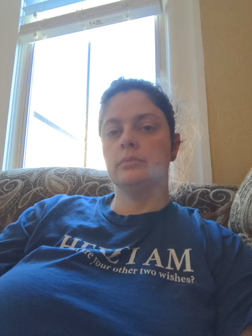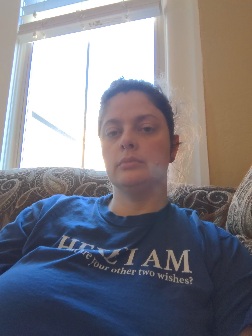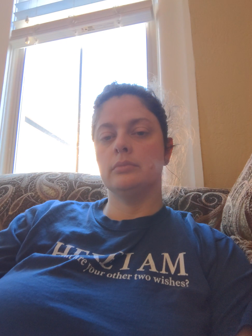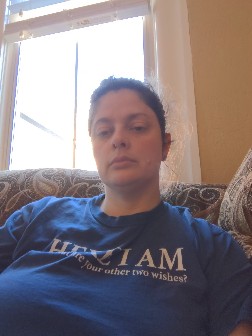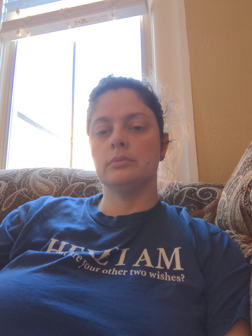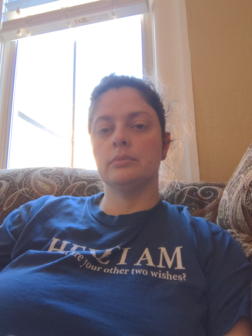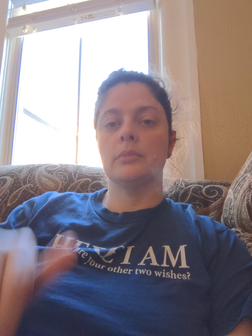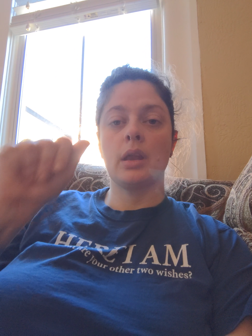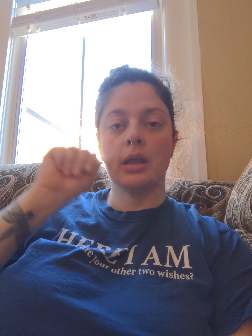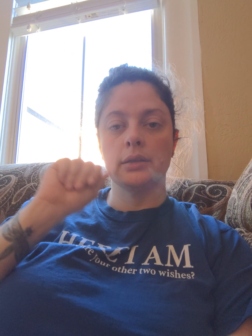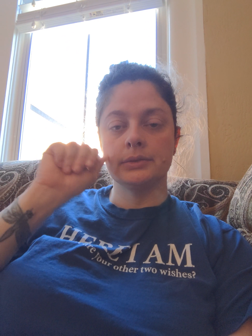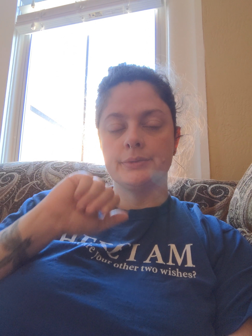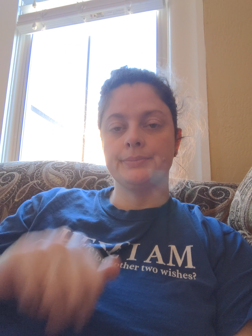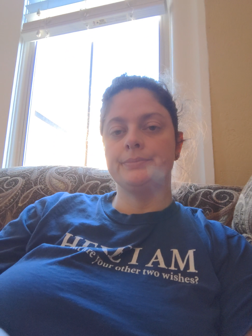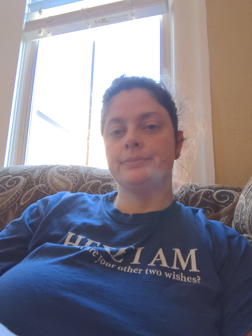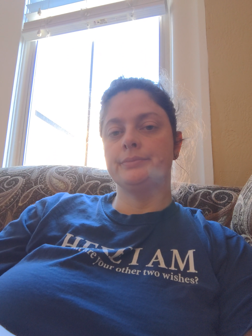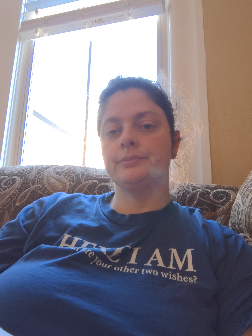aunt